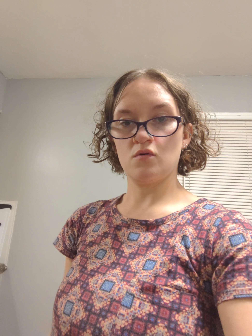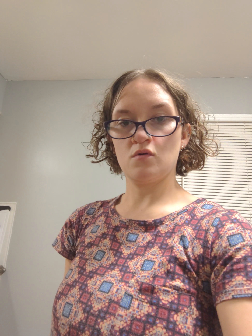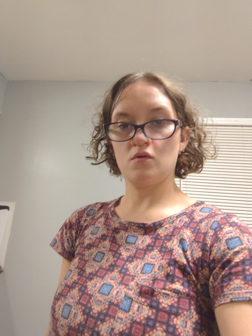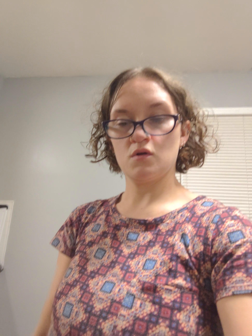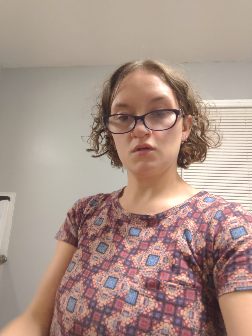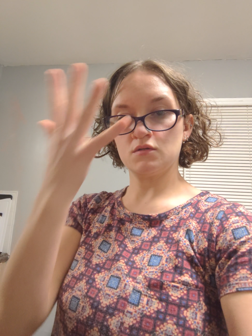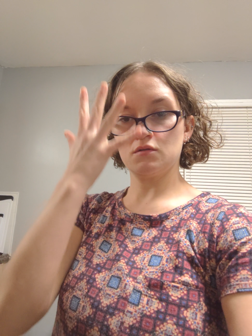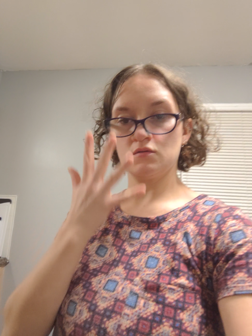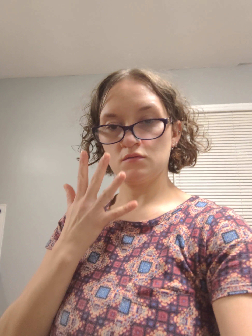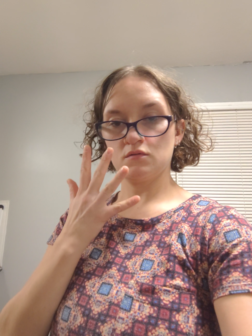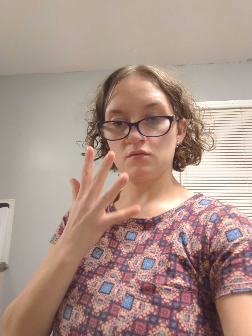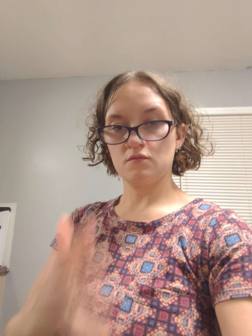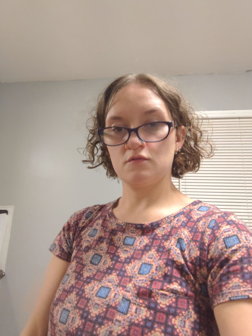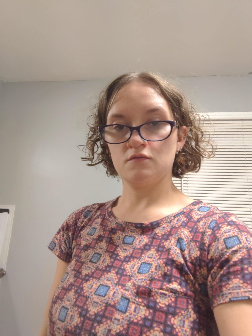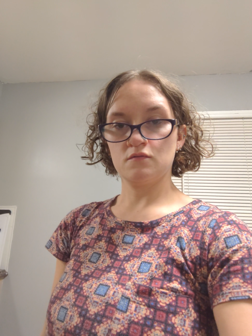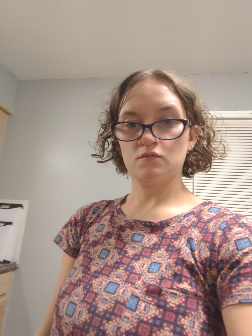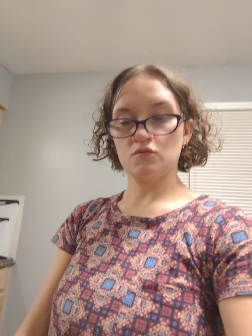sad